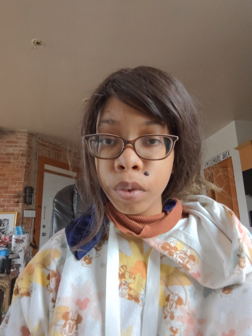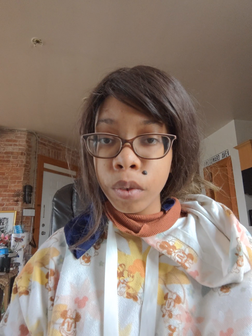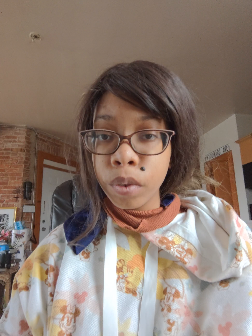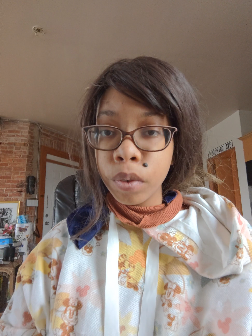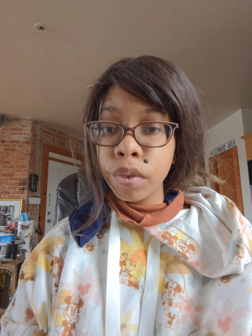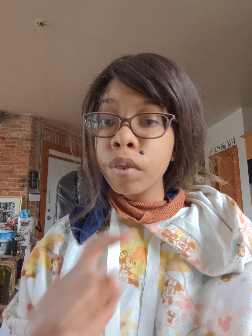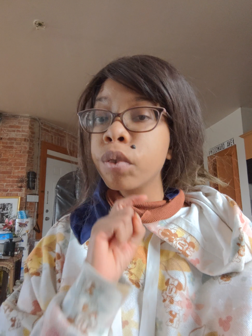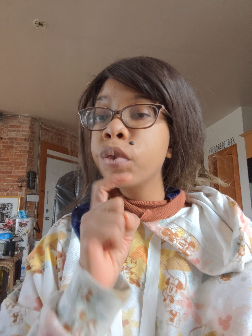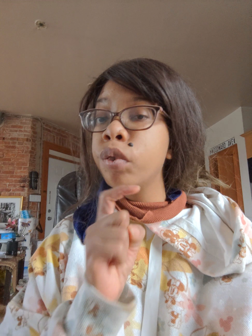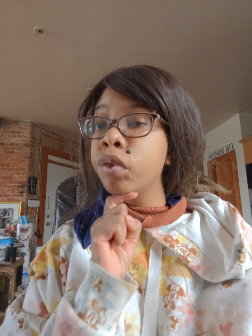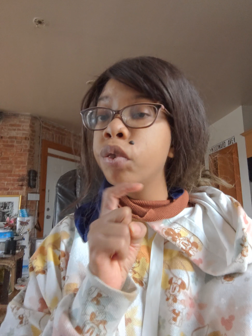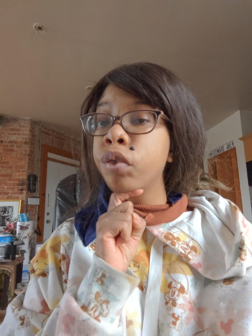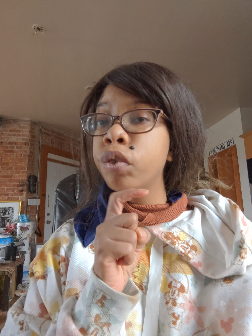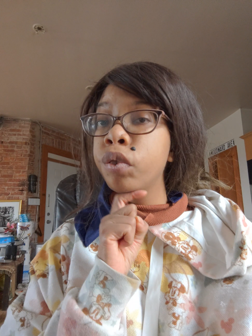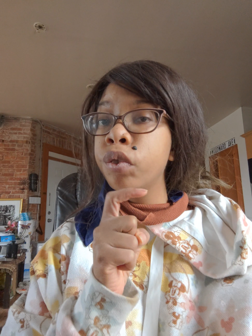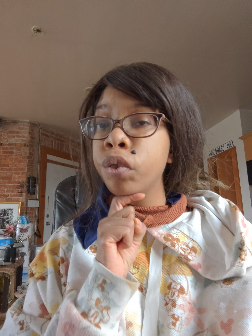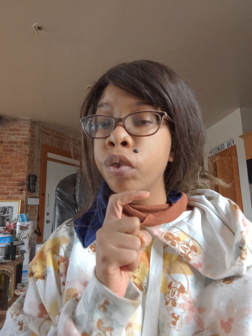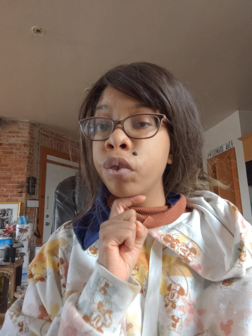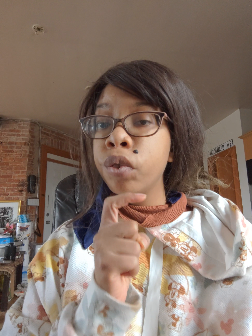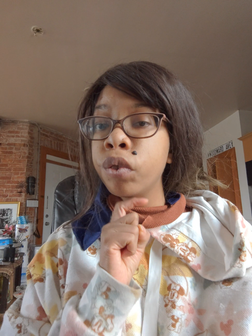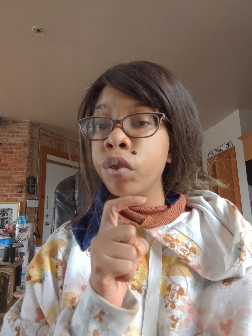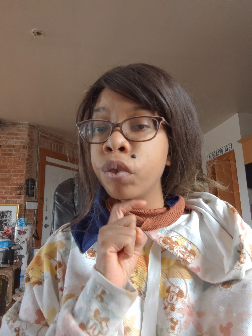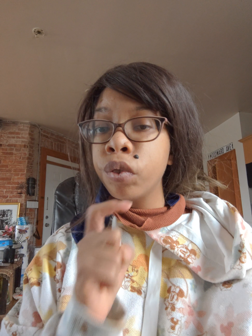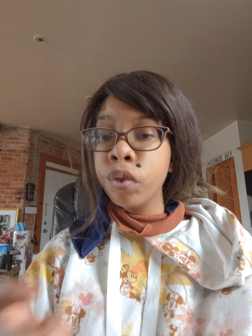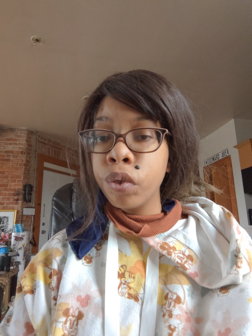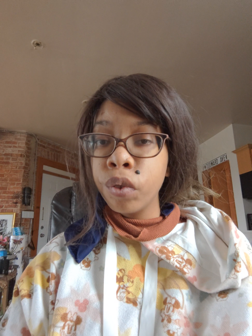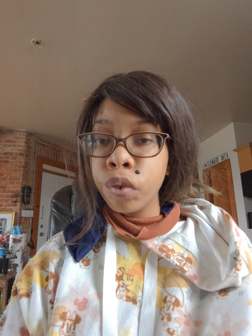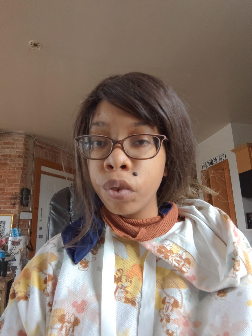garbage